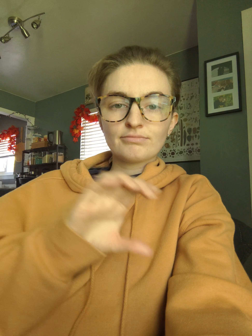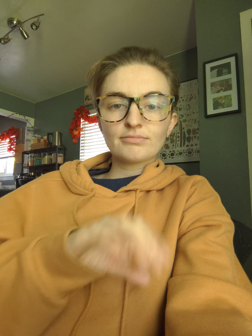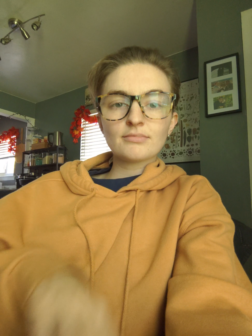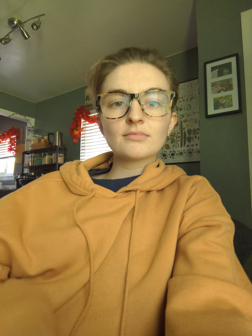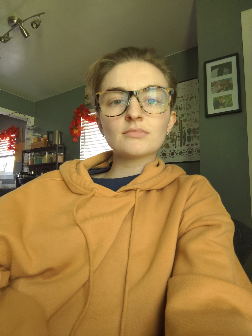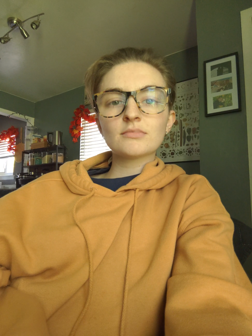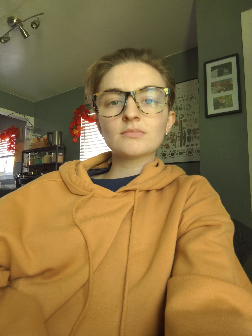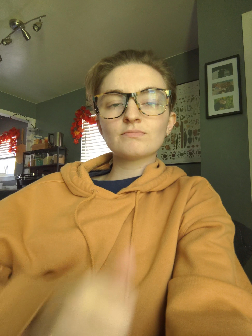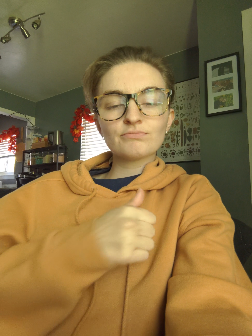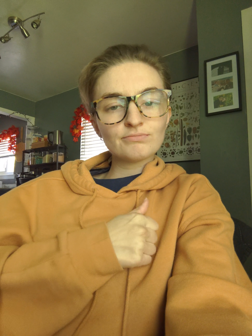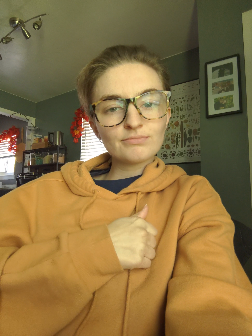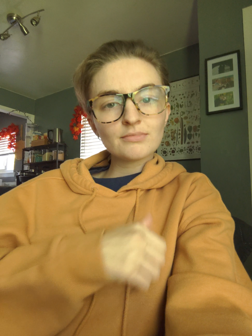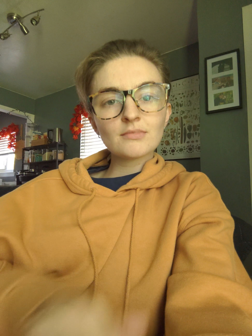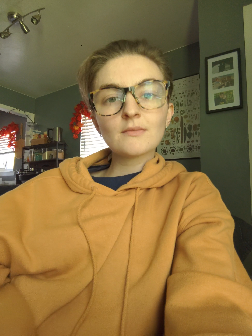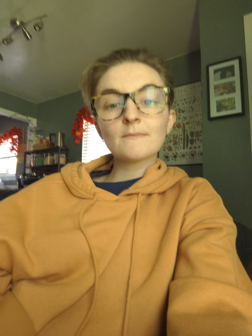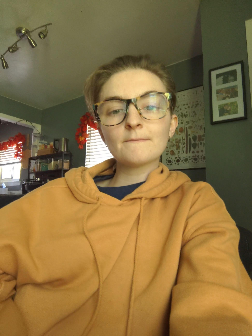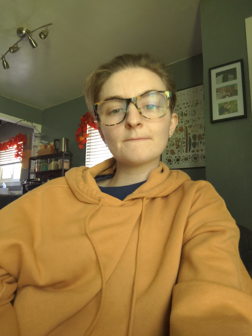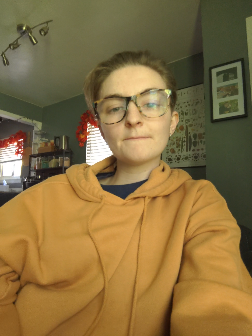hug